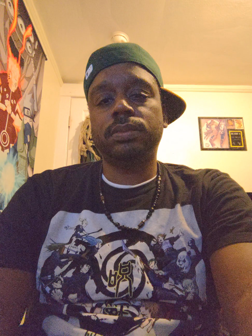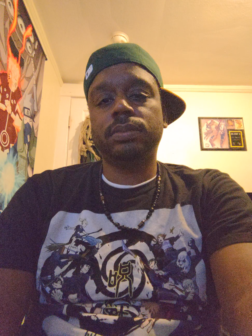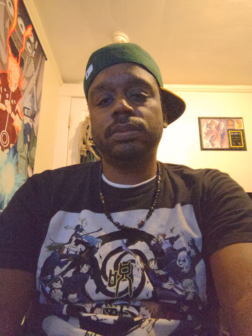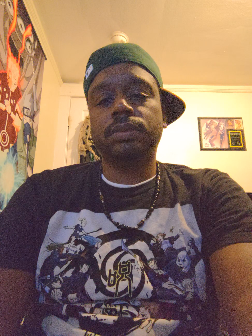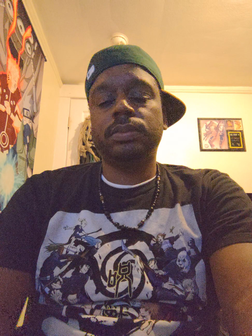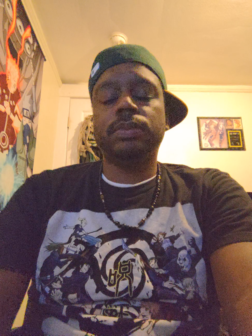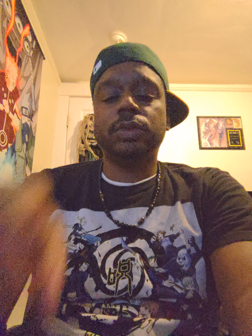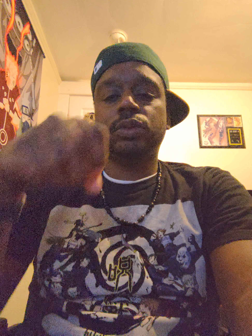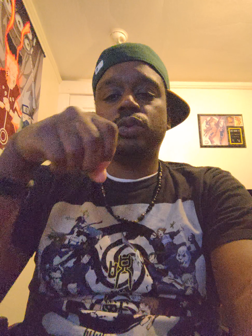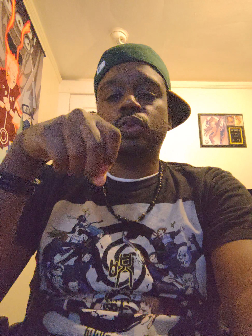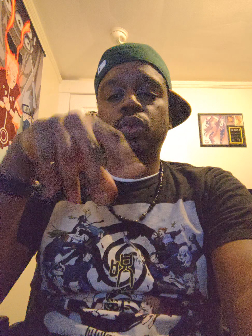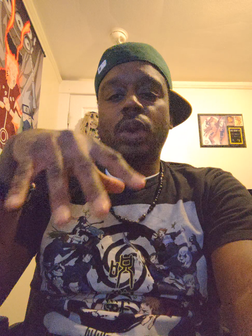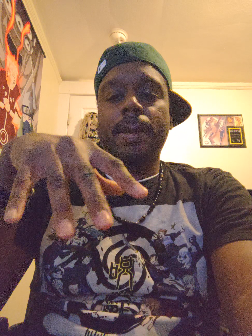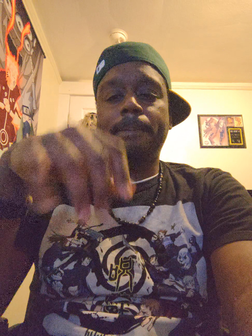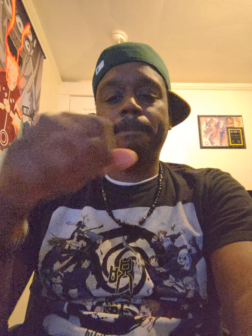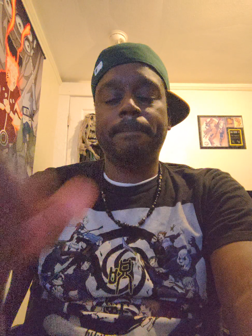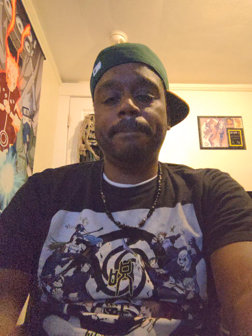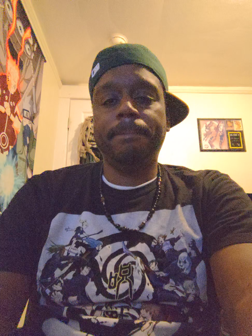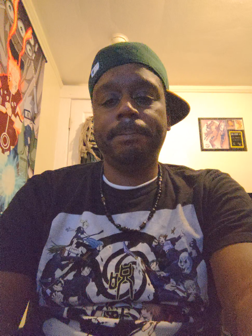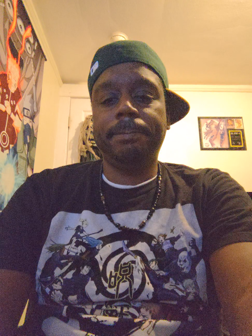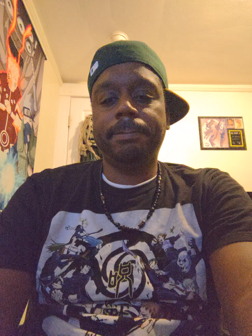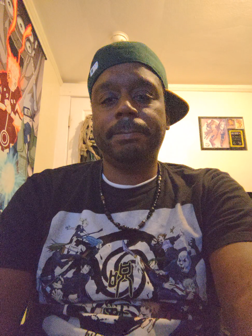drop